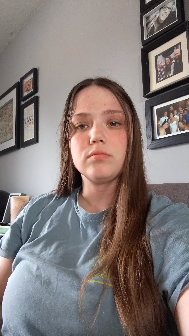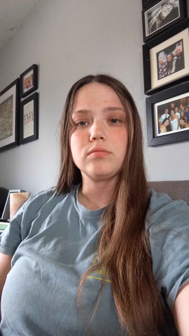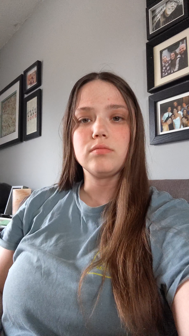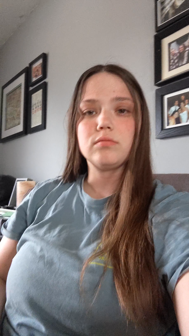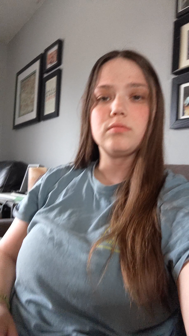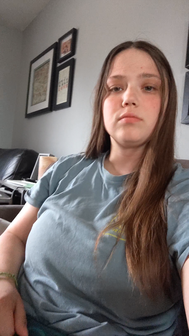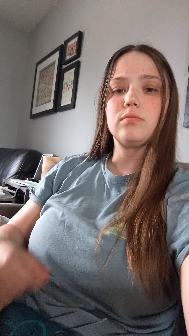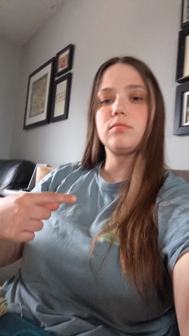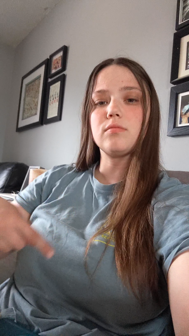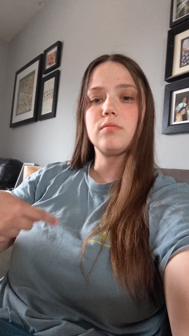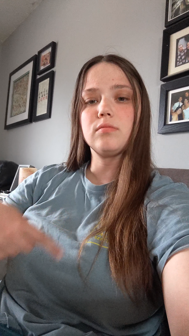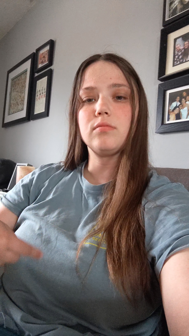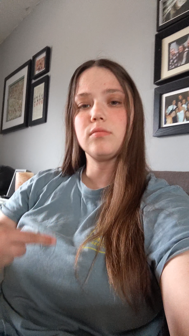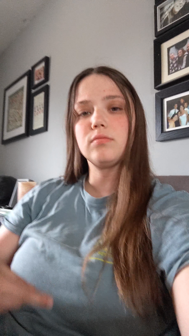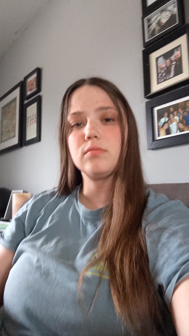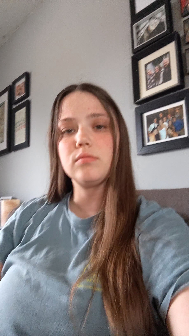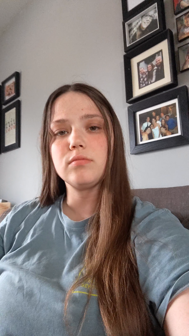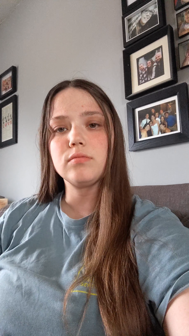belly button